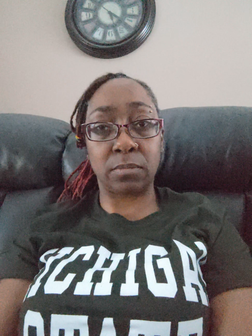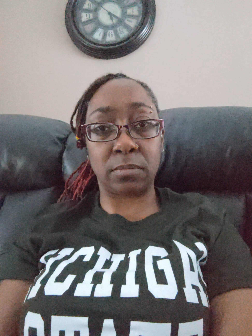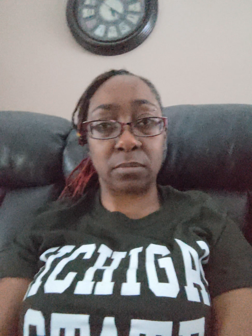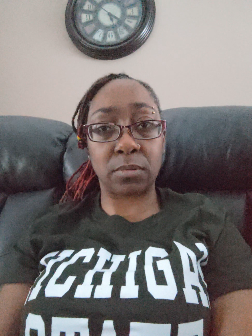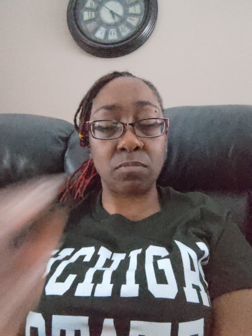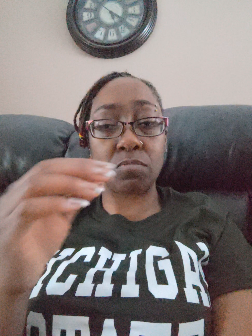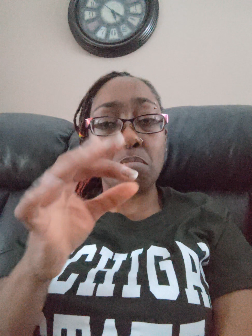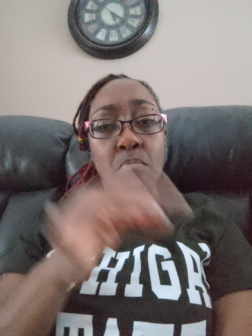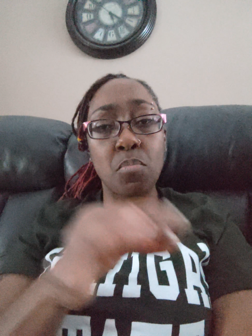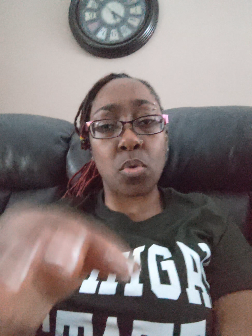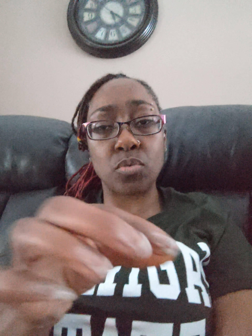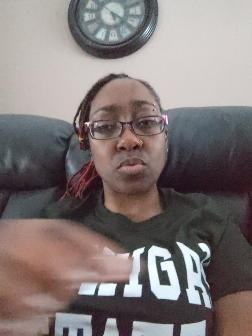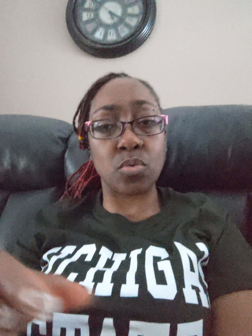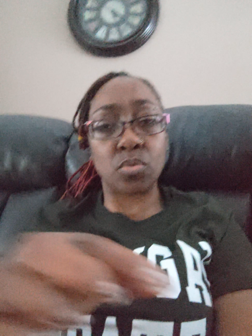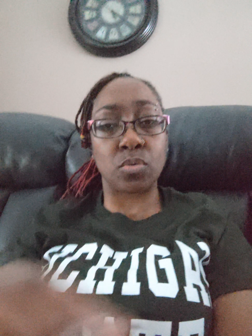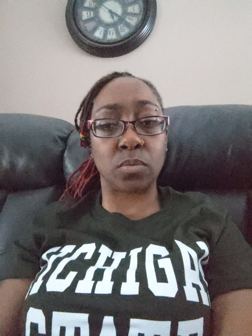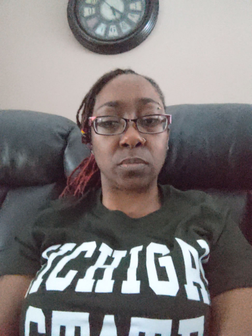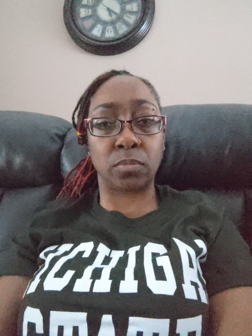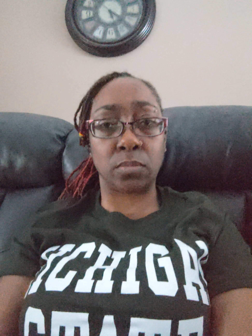puzzle